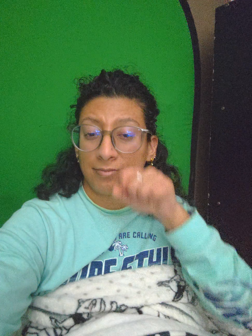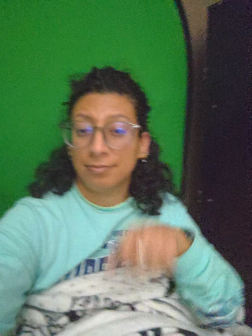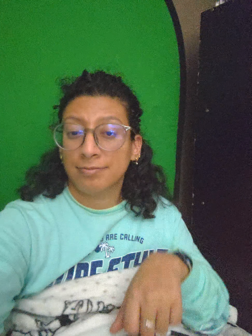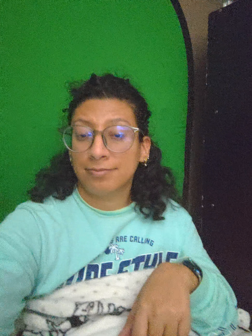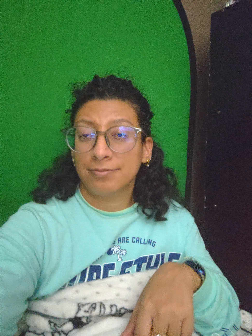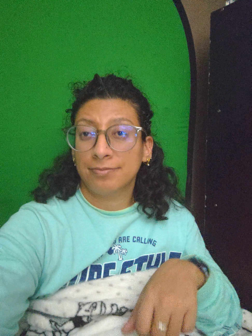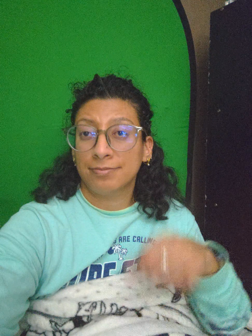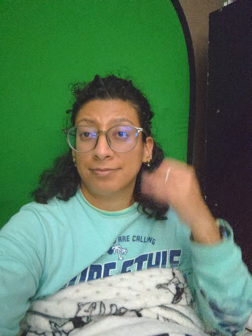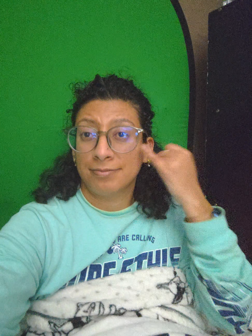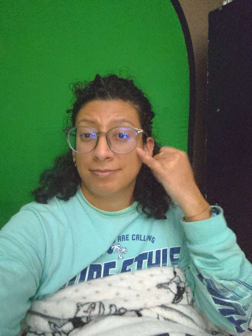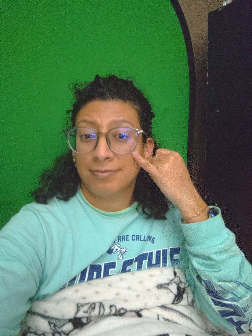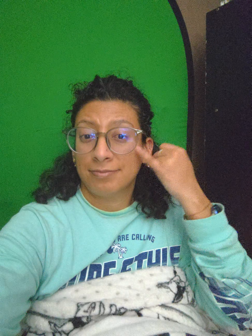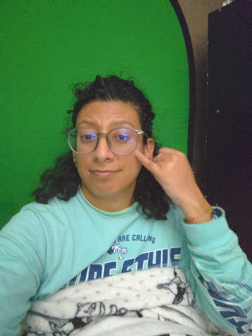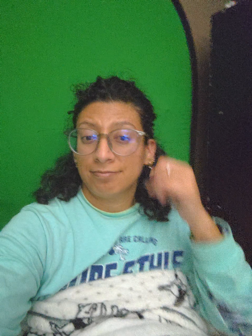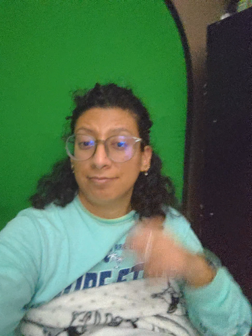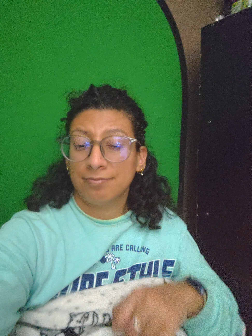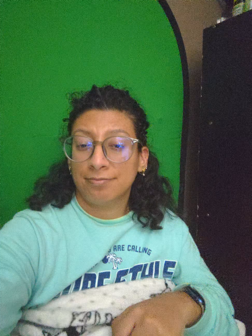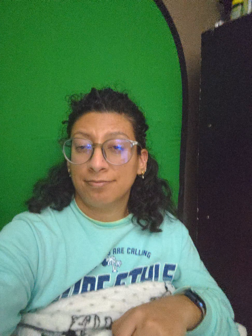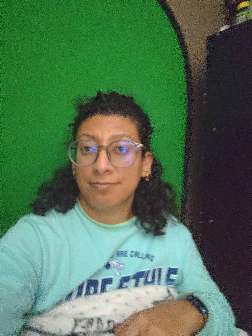if